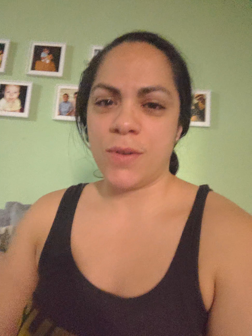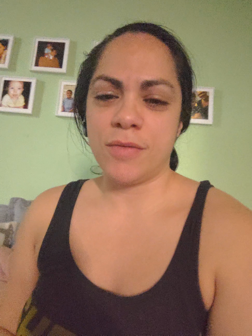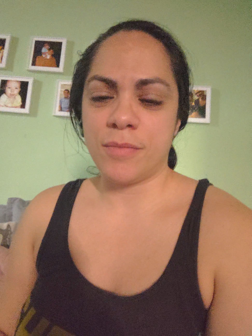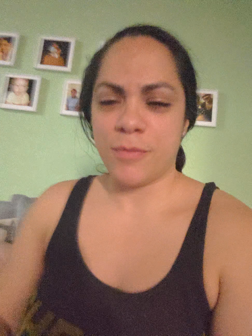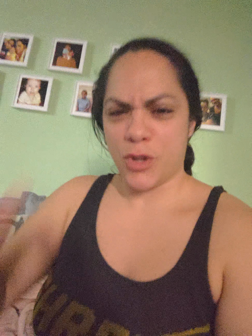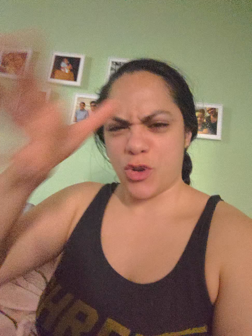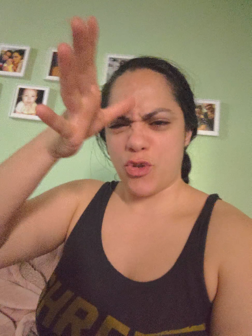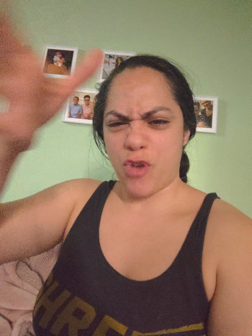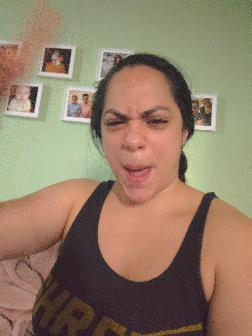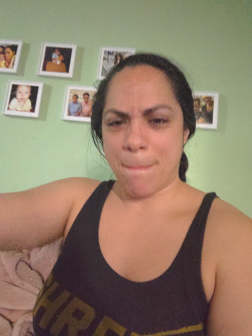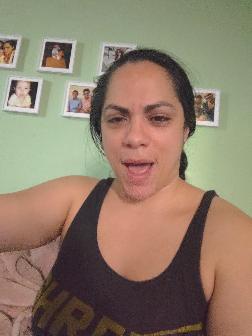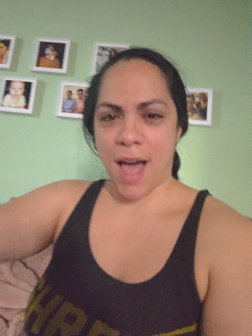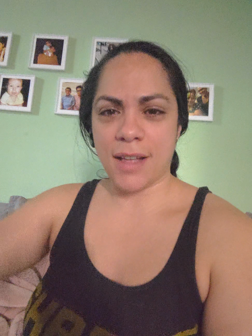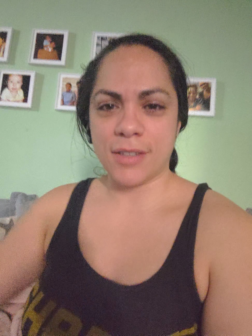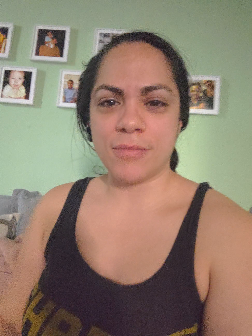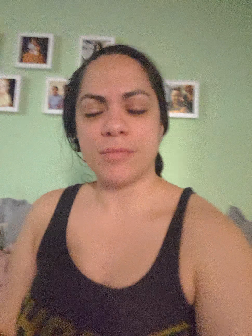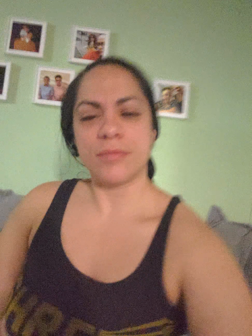grandpa